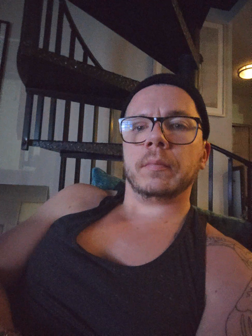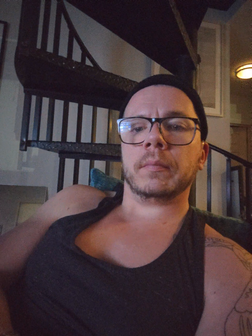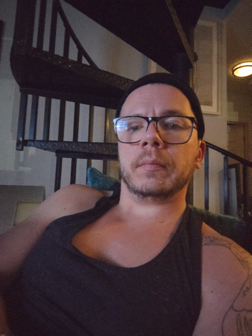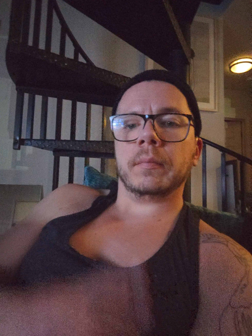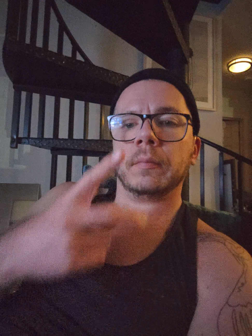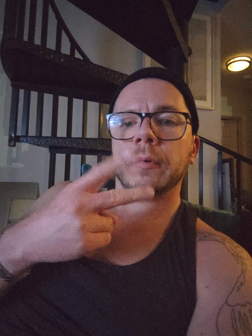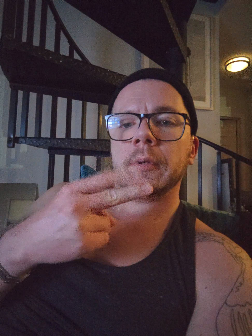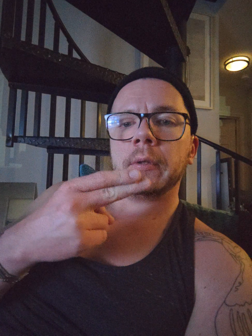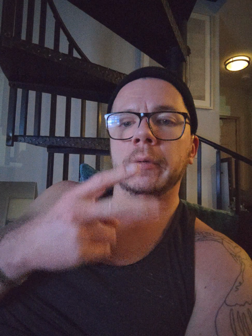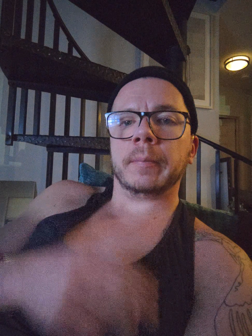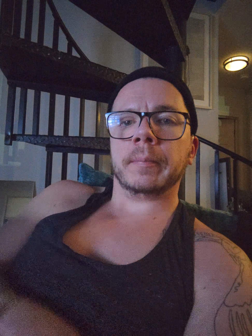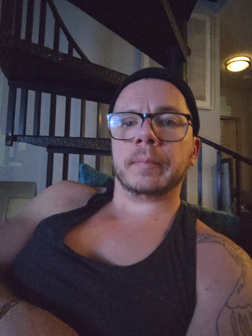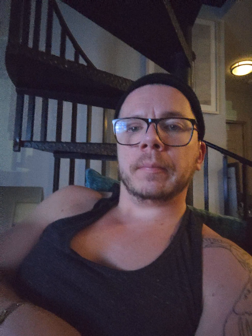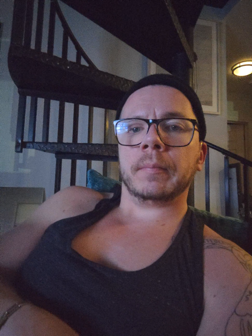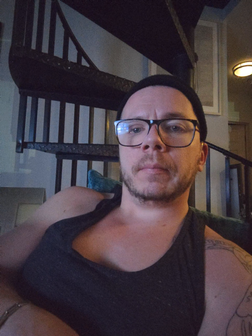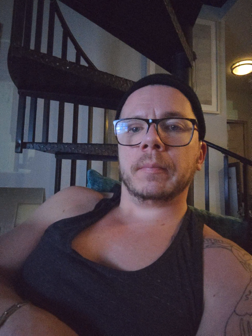scissors